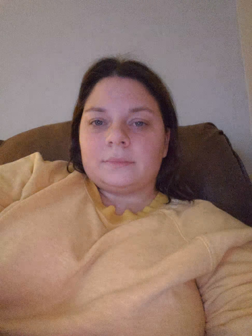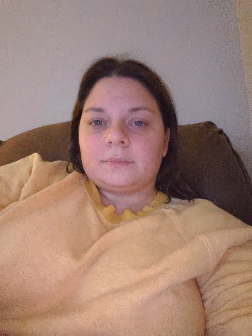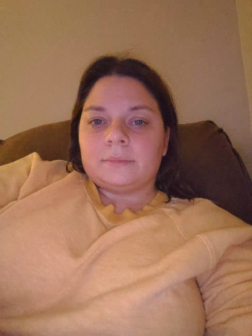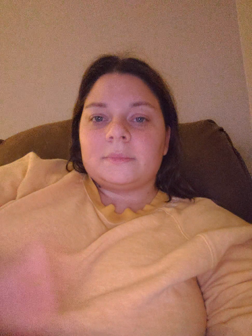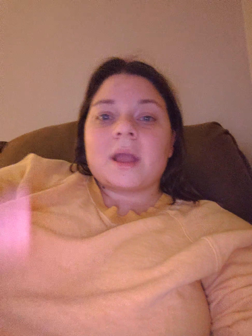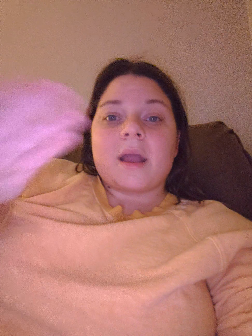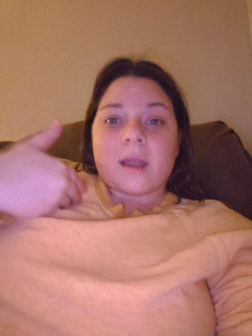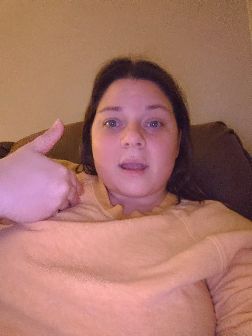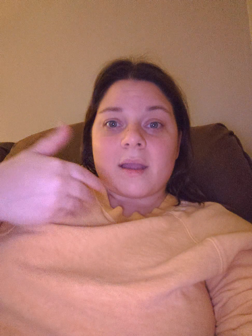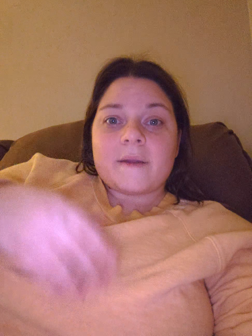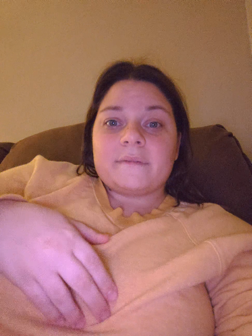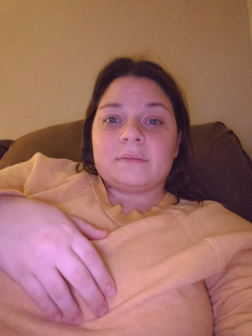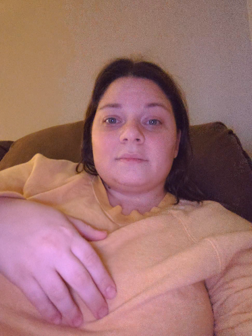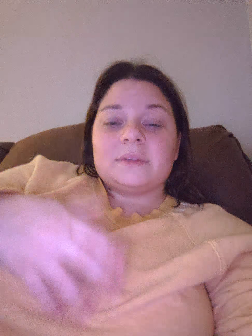have